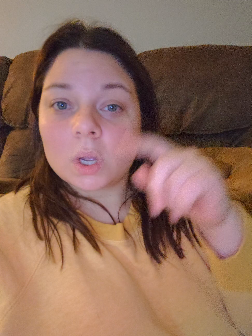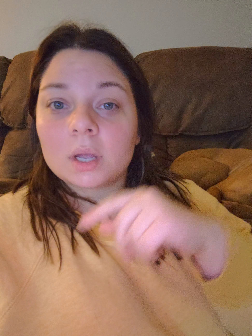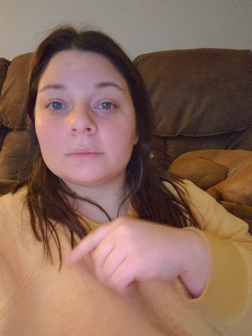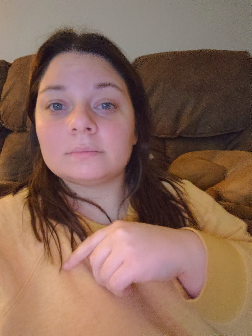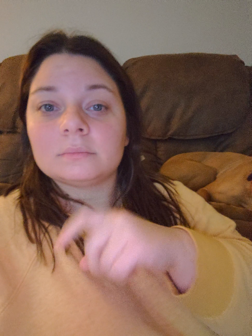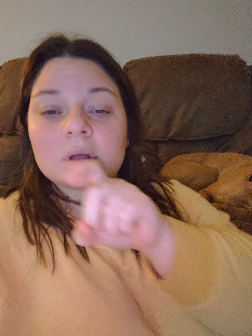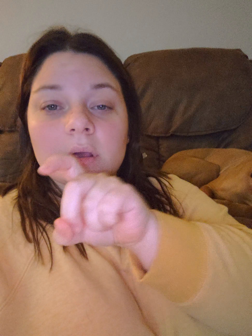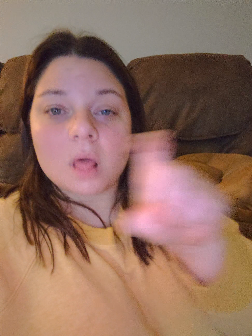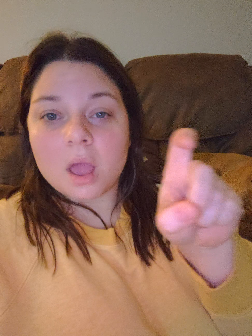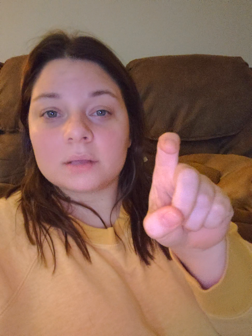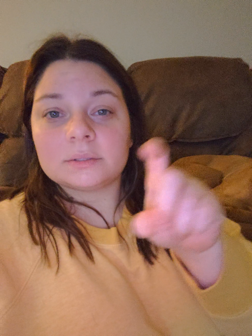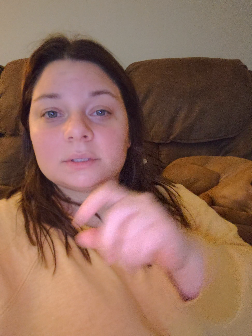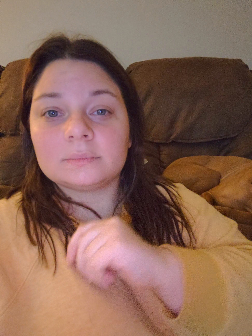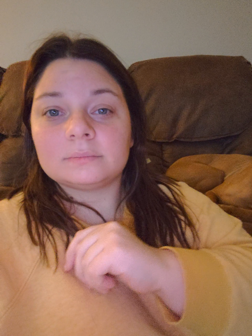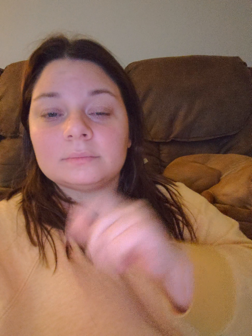closet